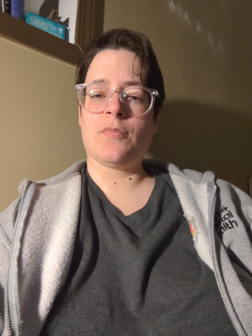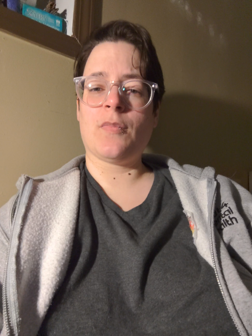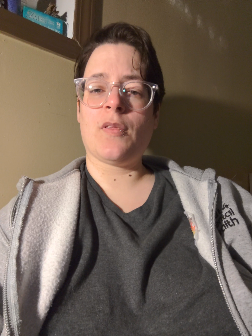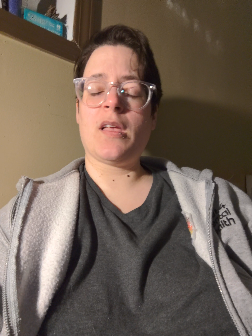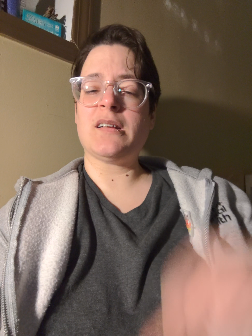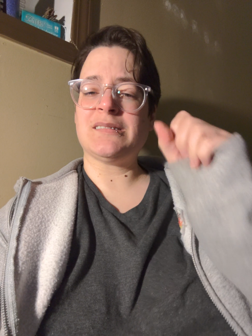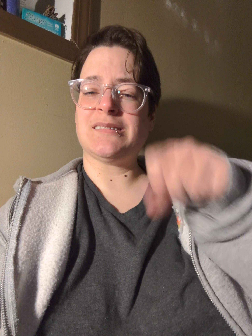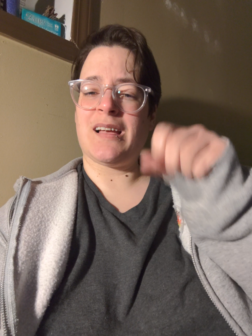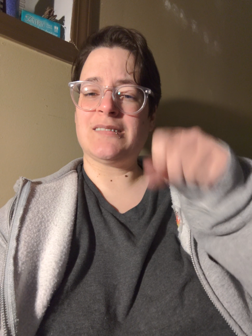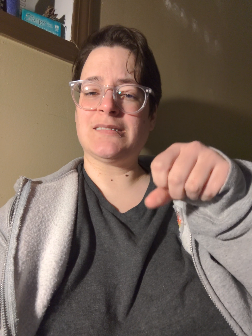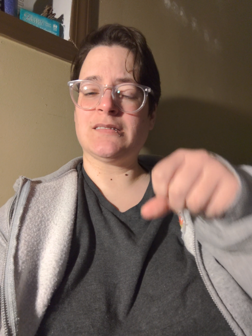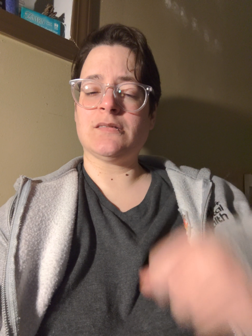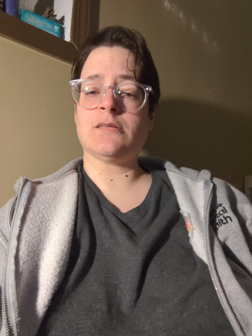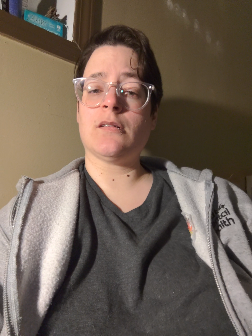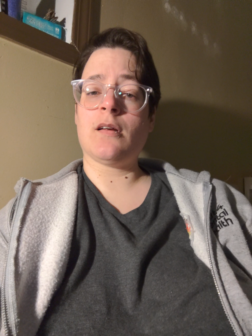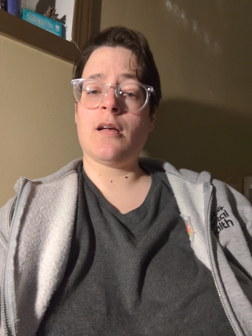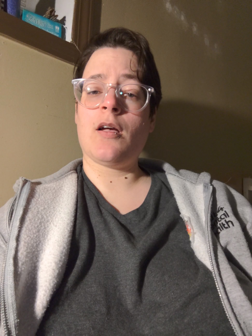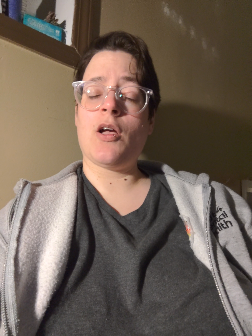yes